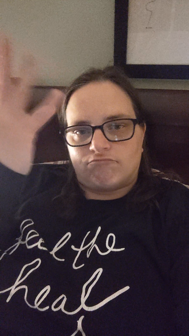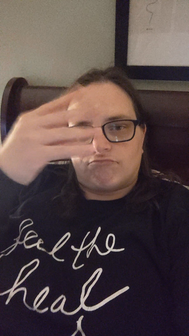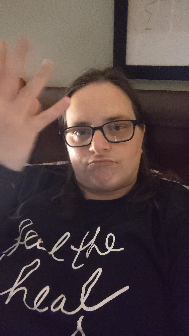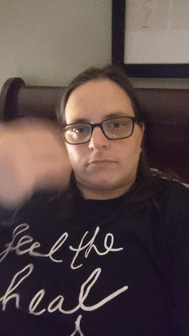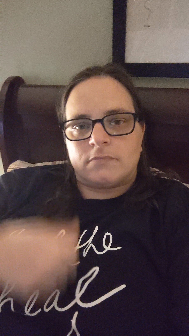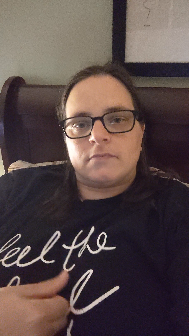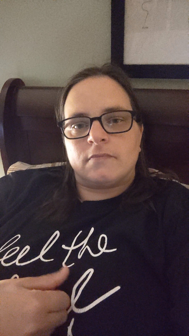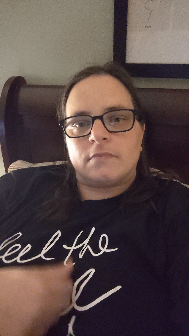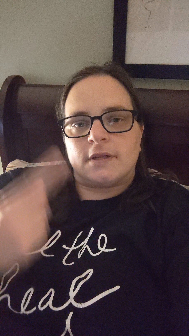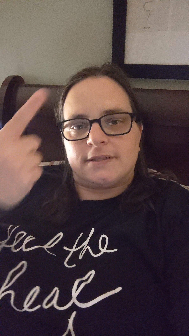day